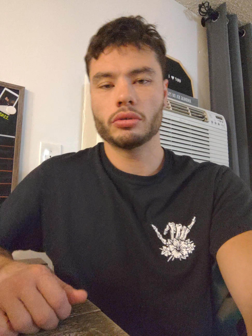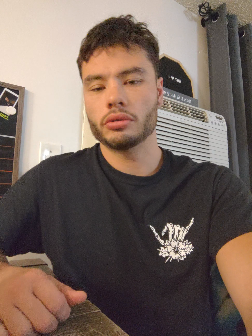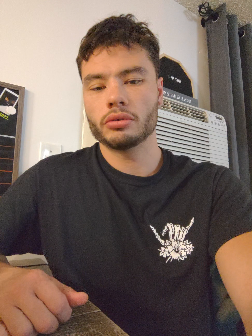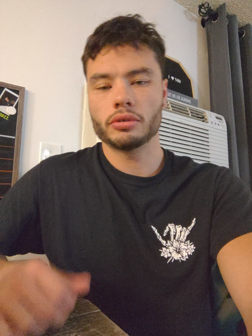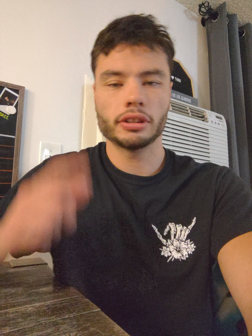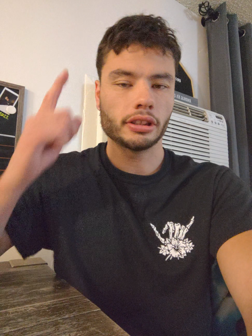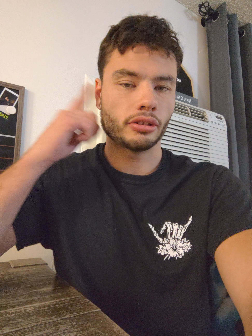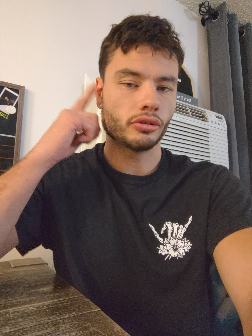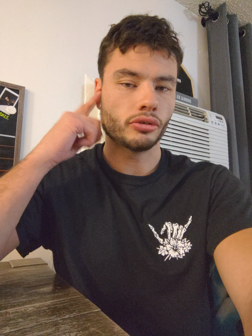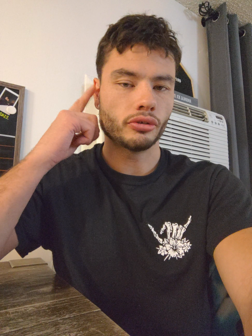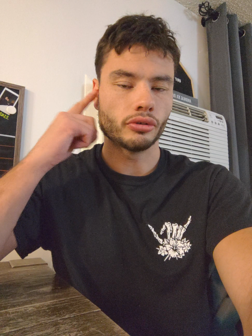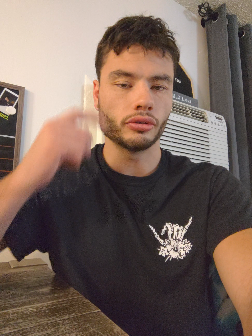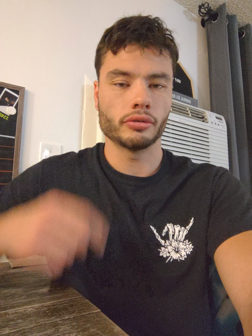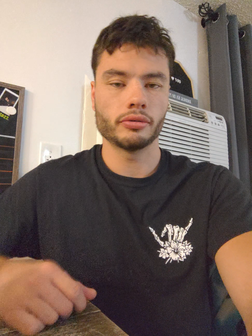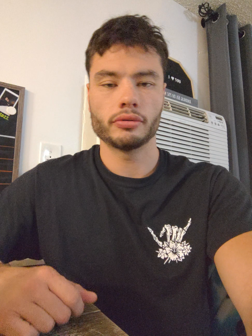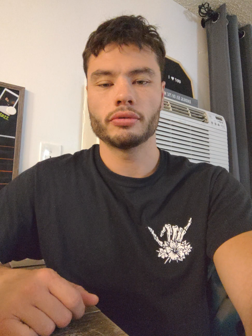ear